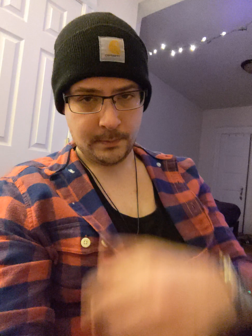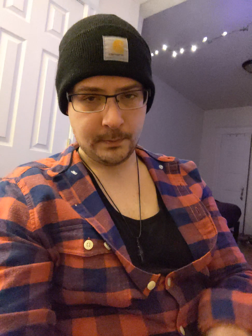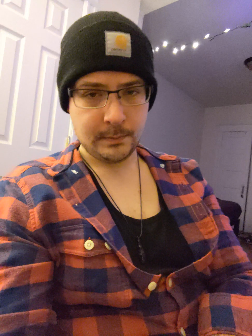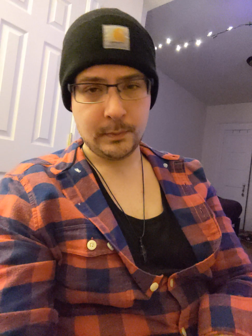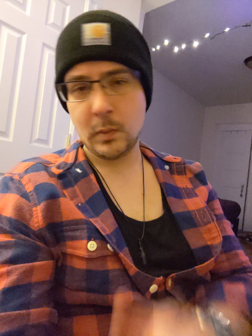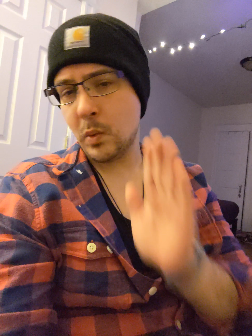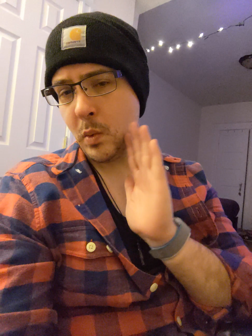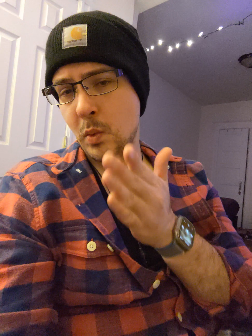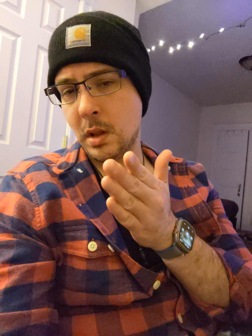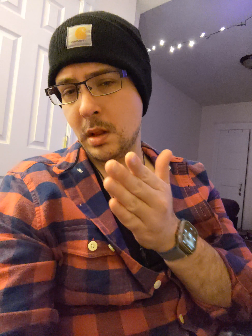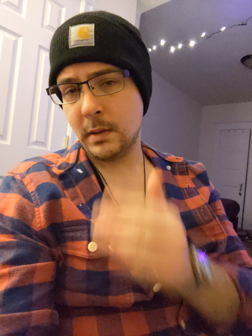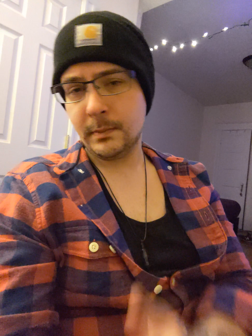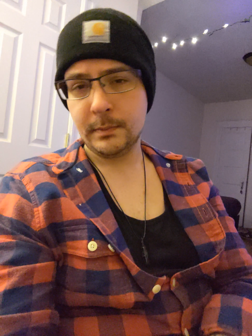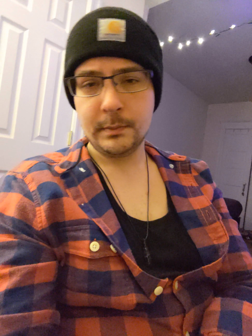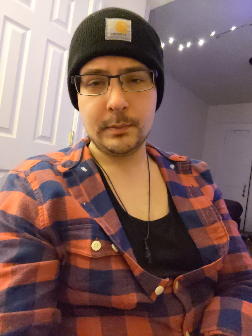will